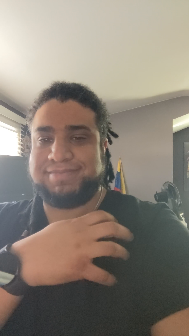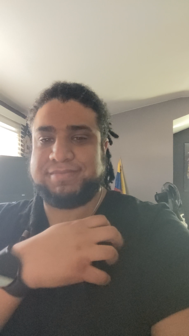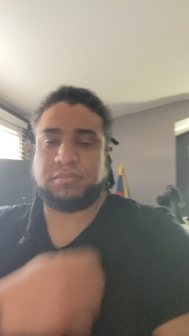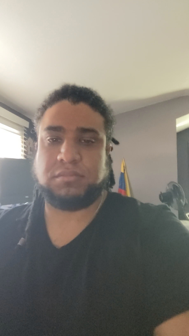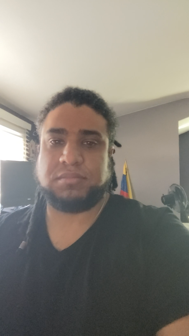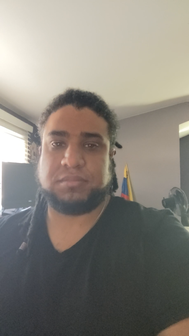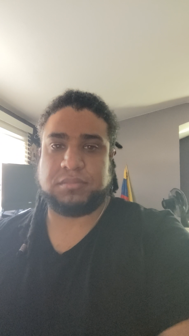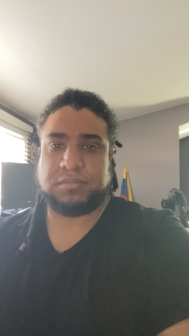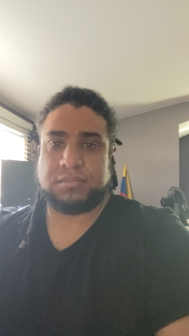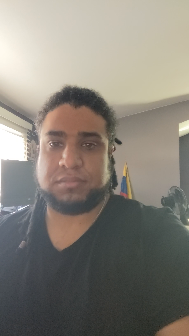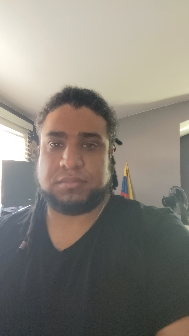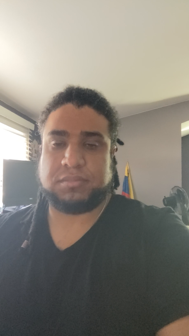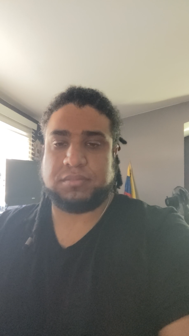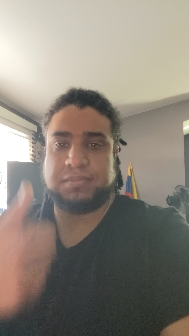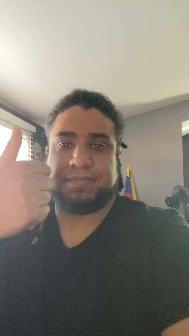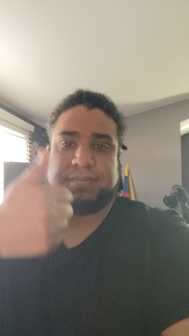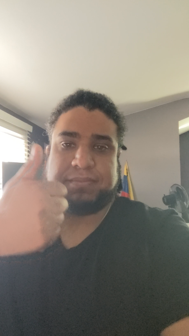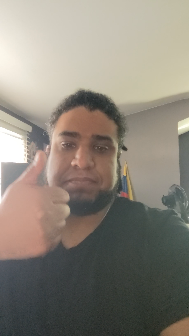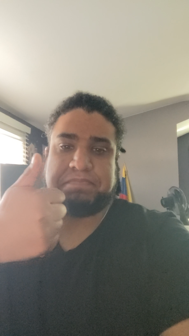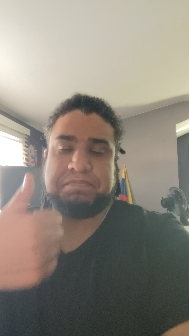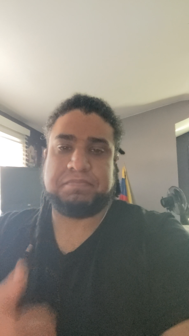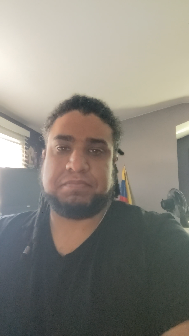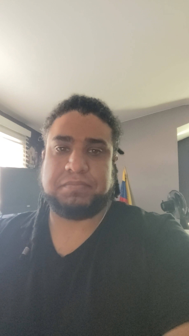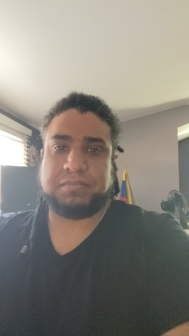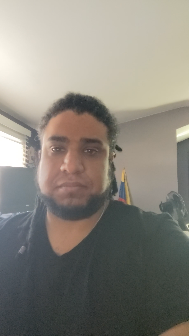help